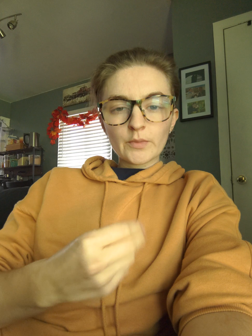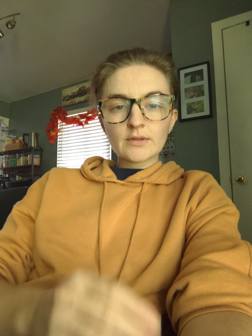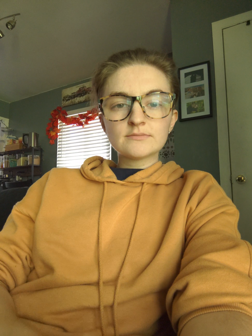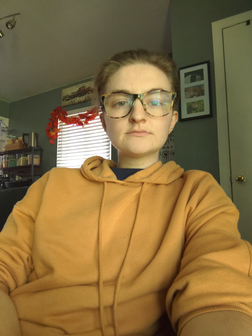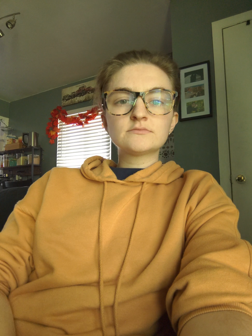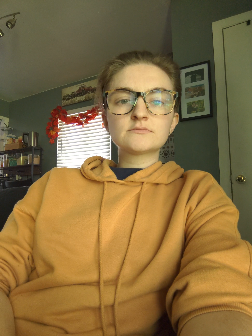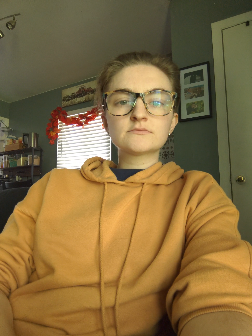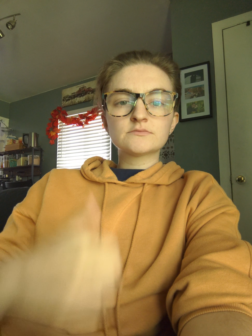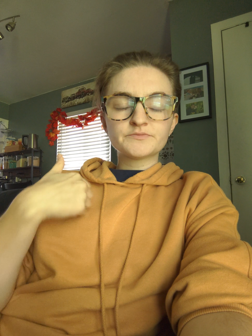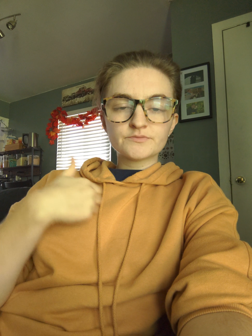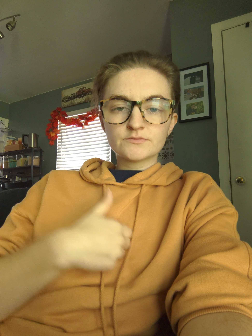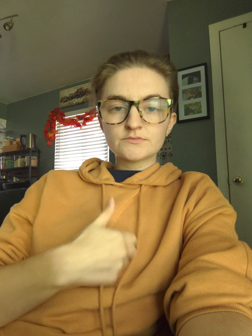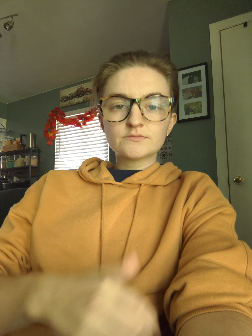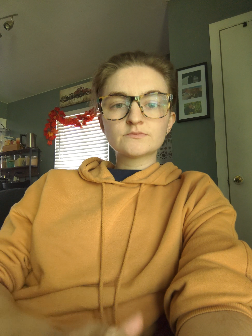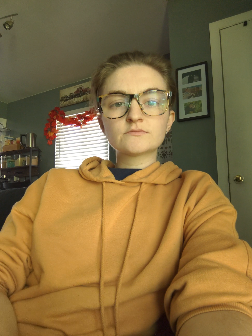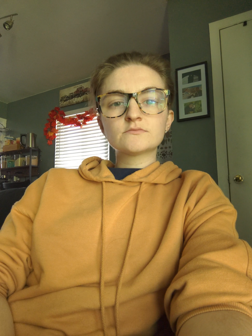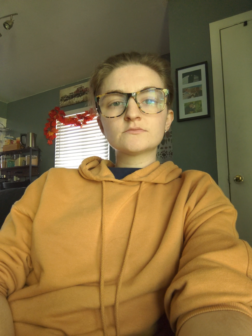coats